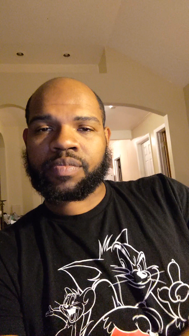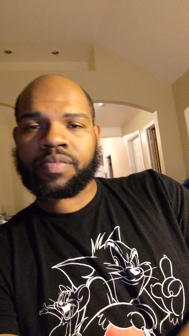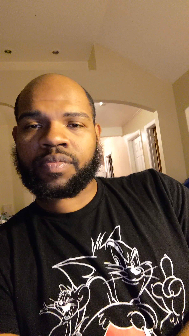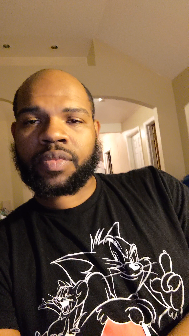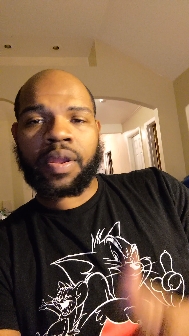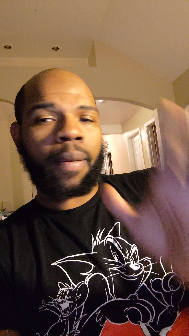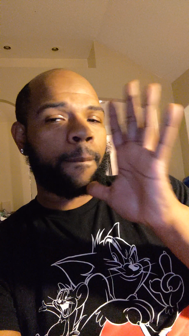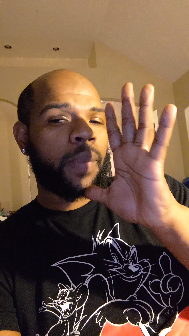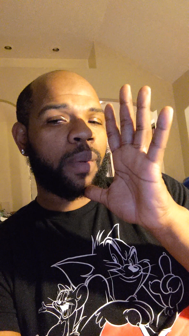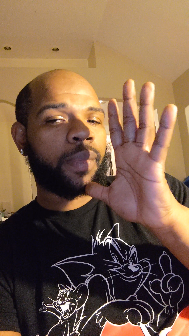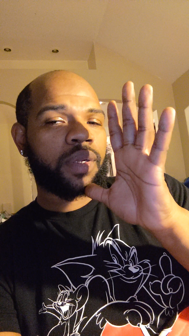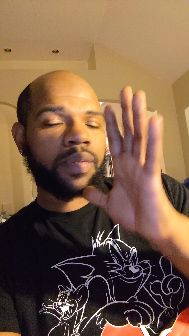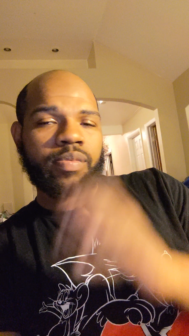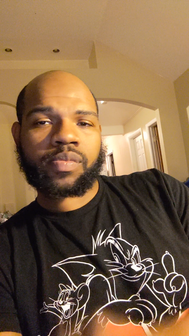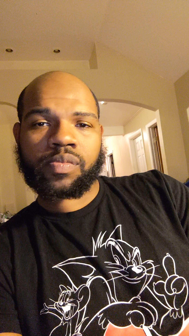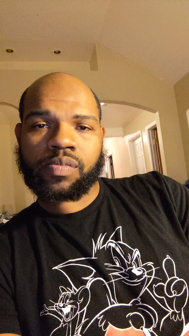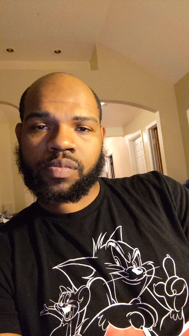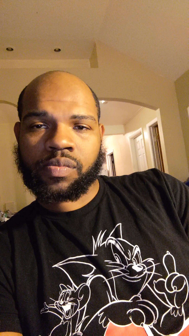mommy